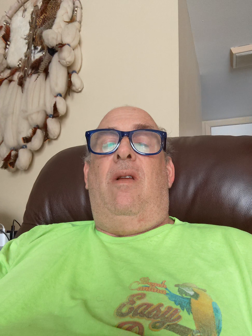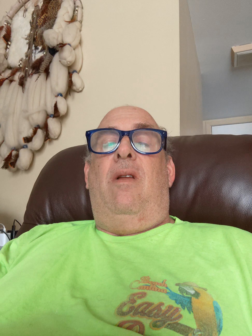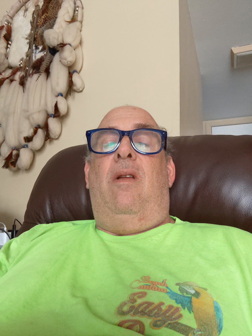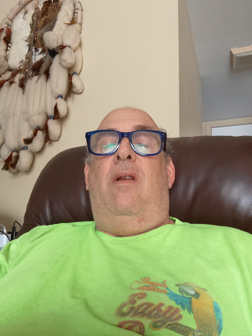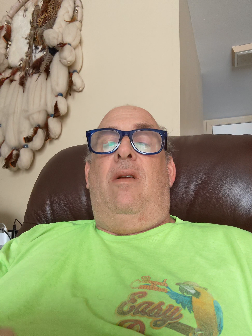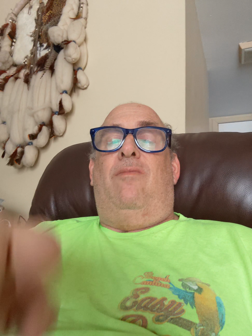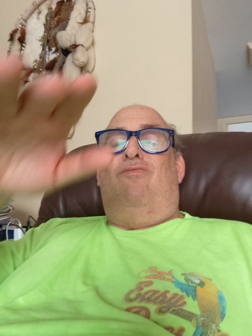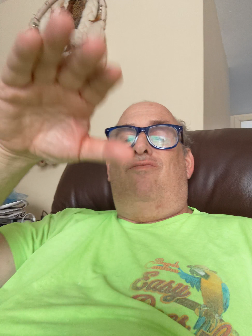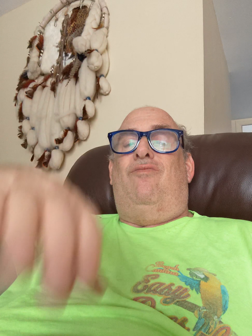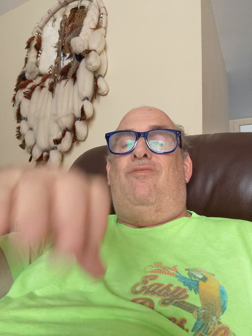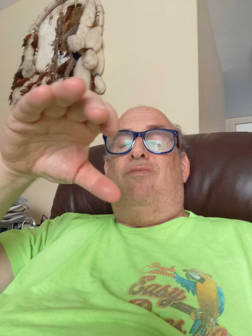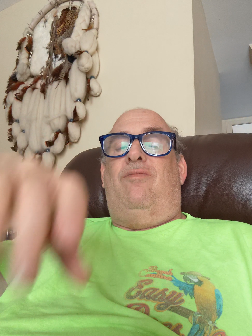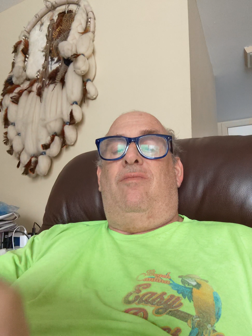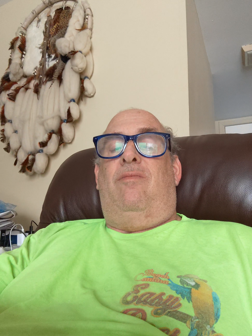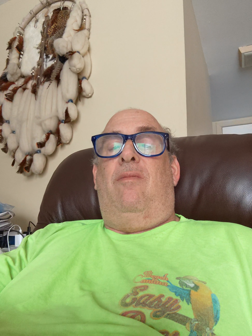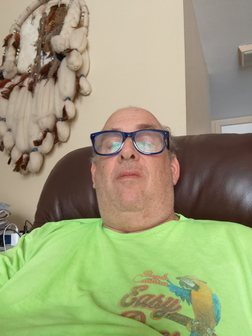alligator